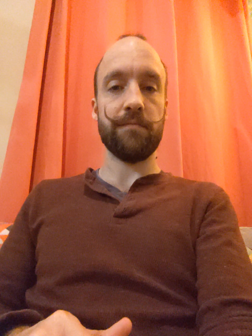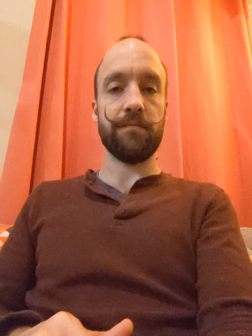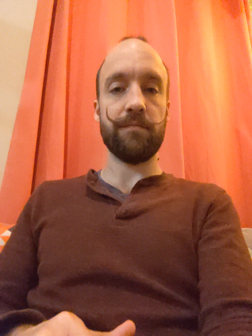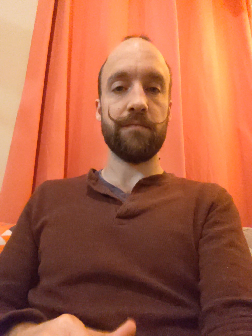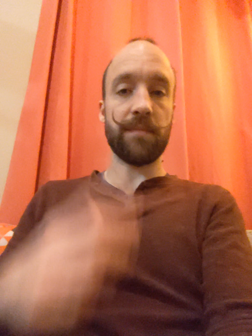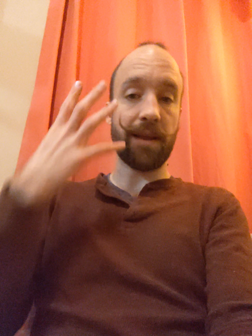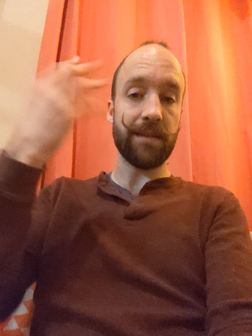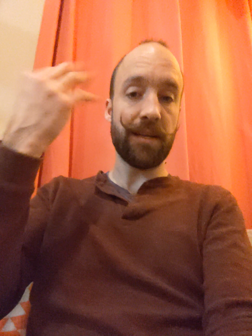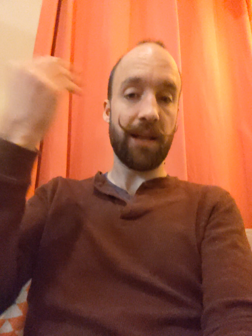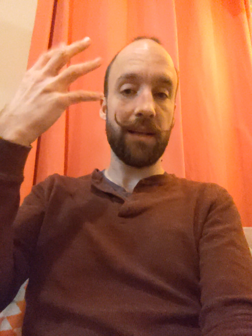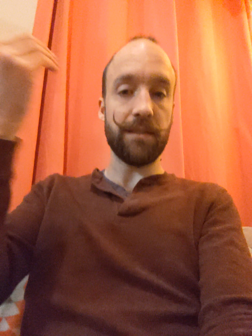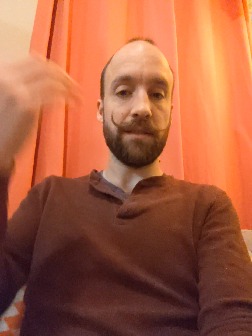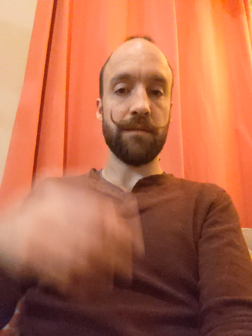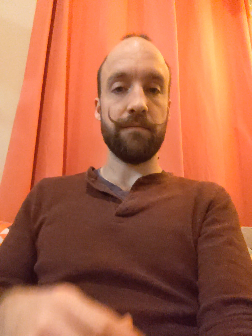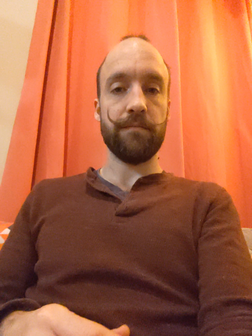outside